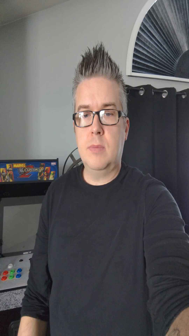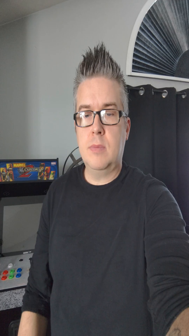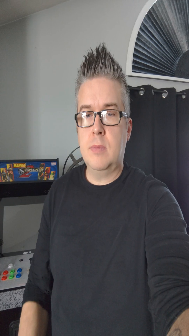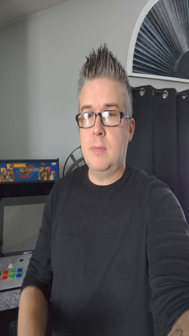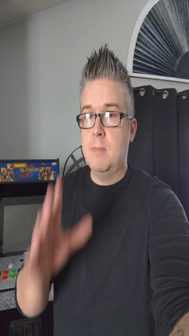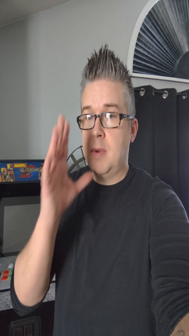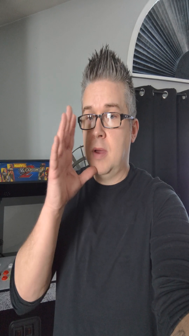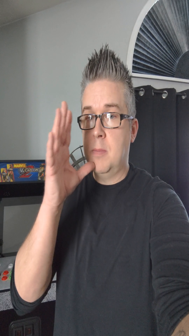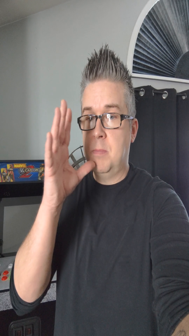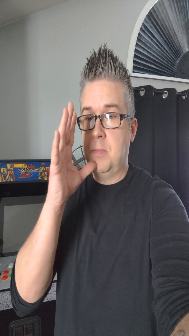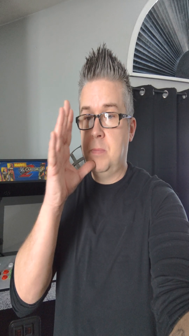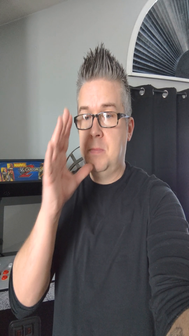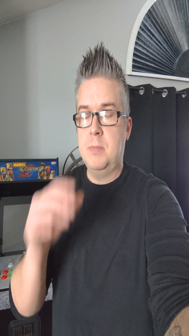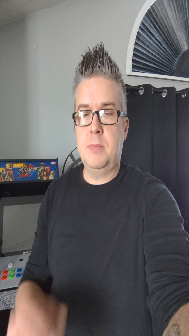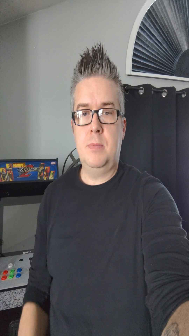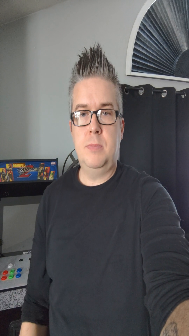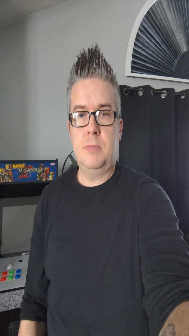mom